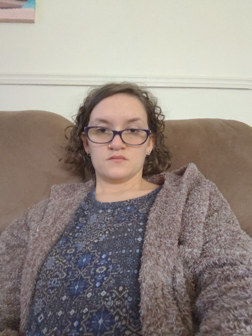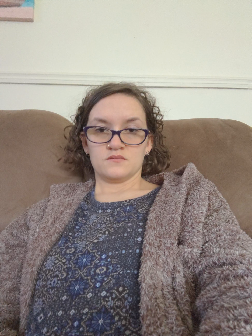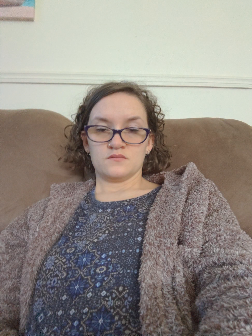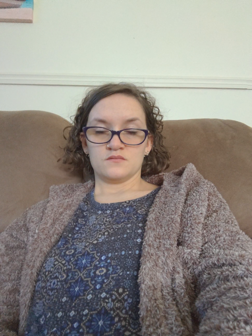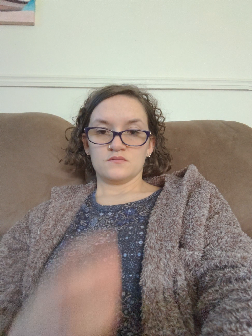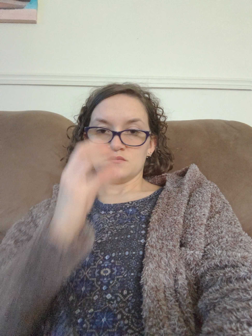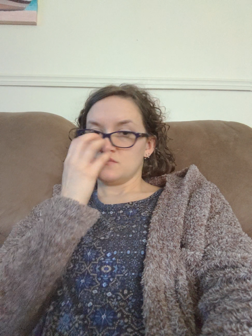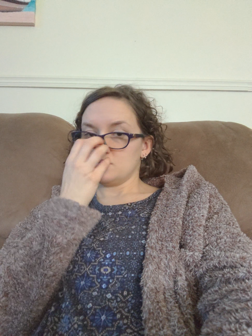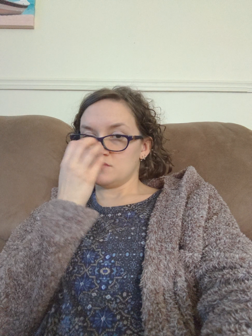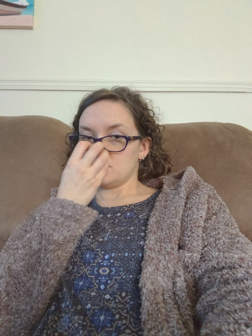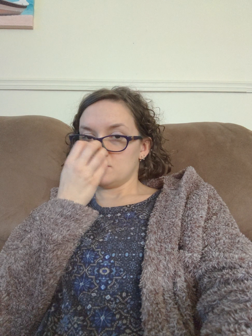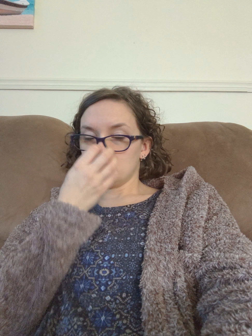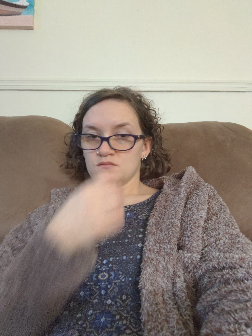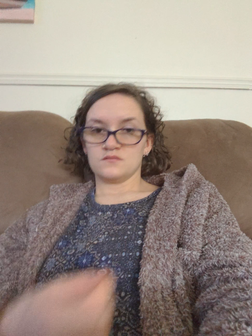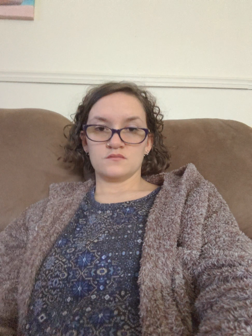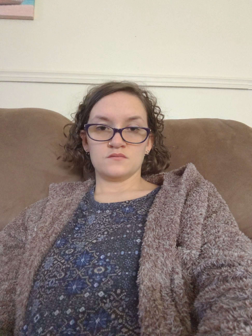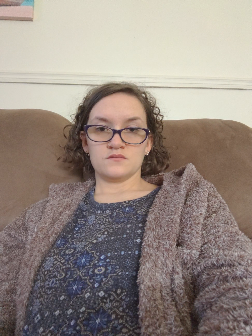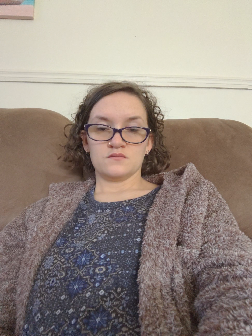clown